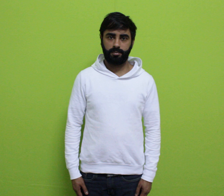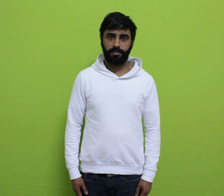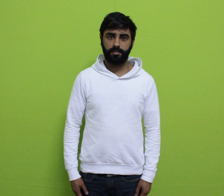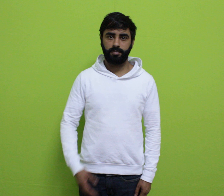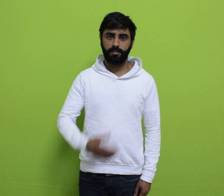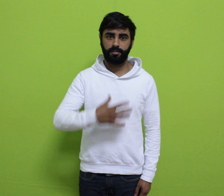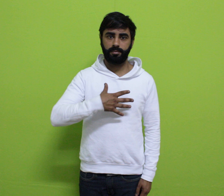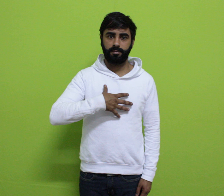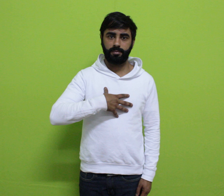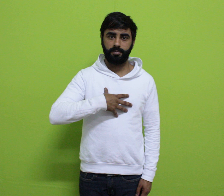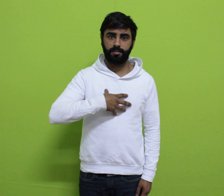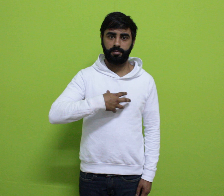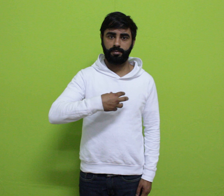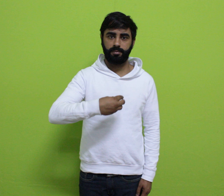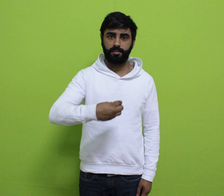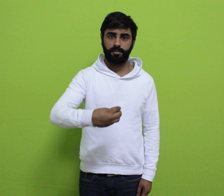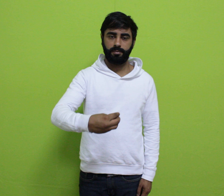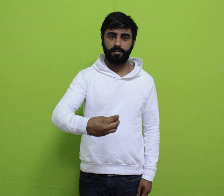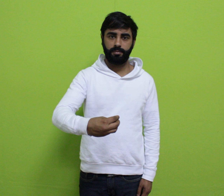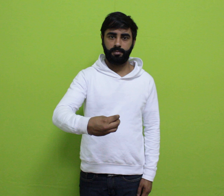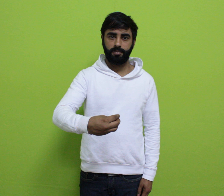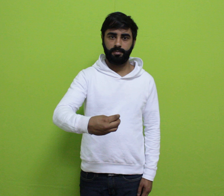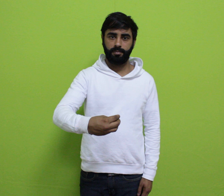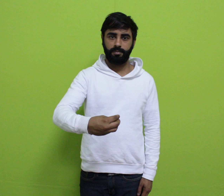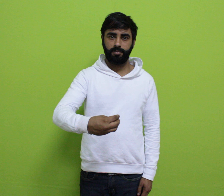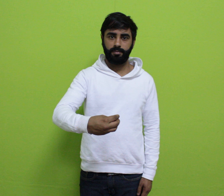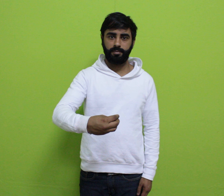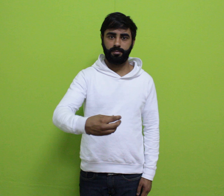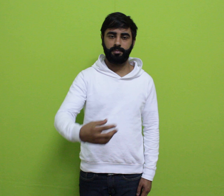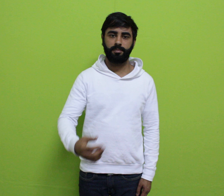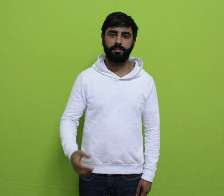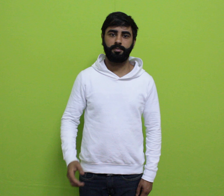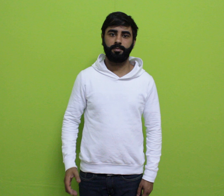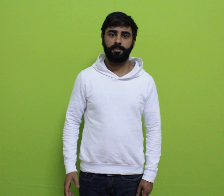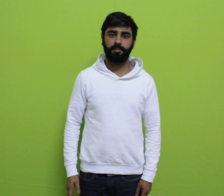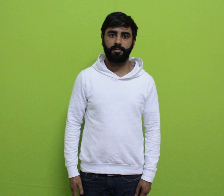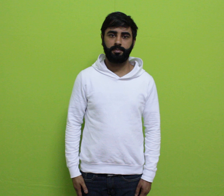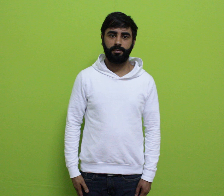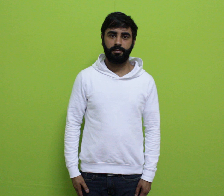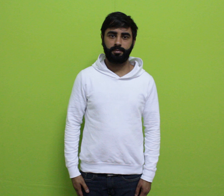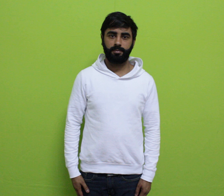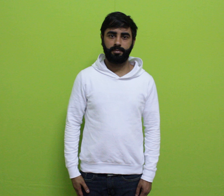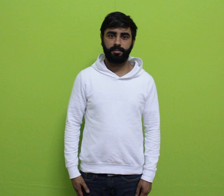filho